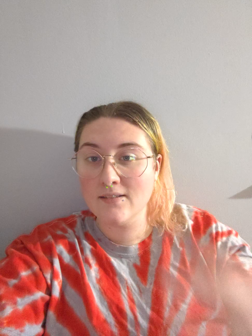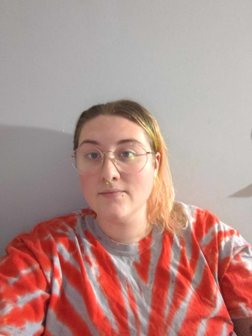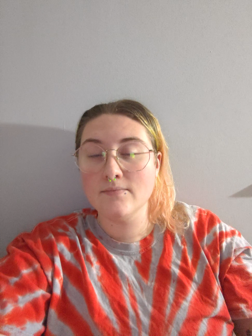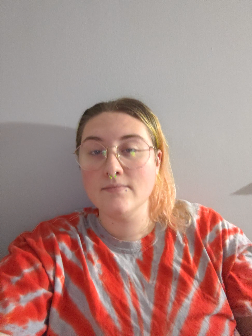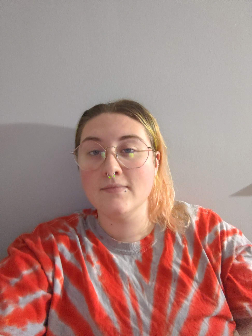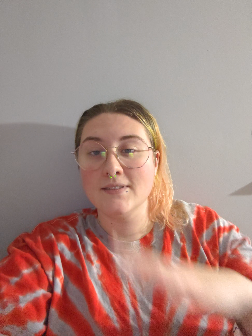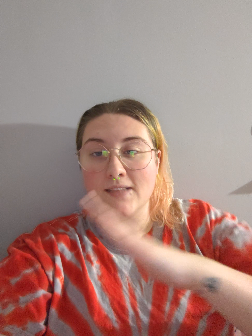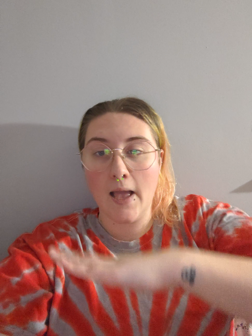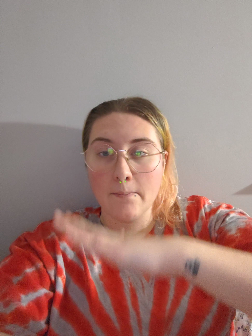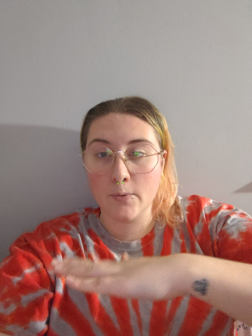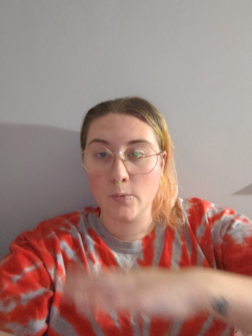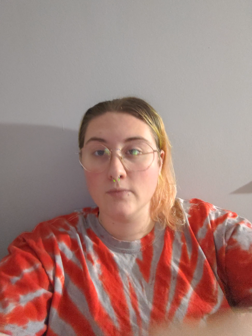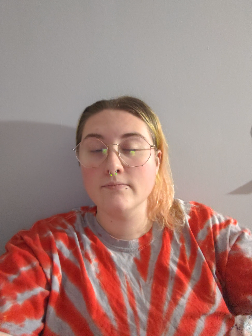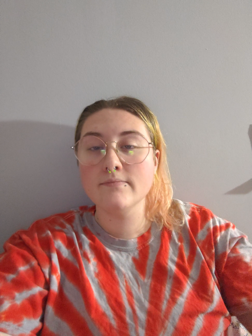table